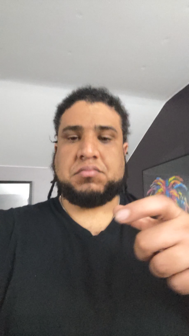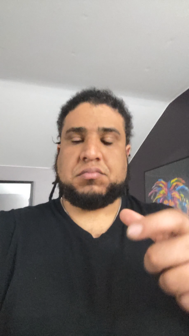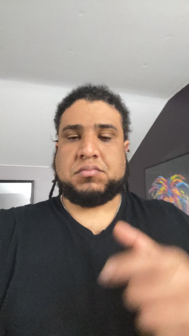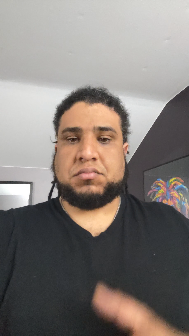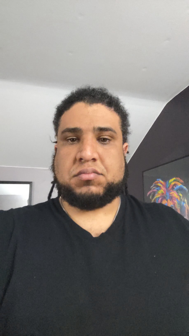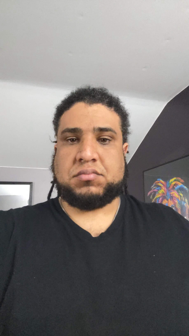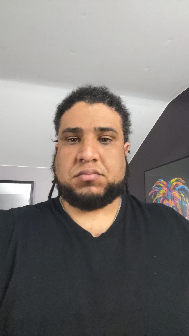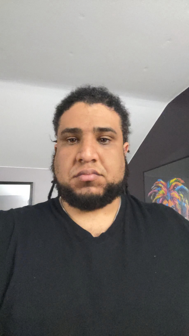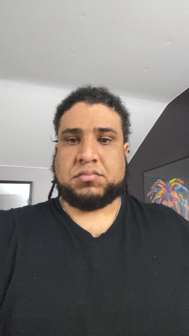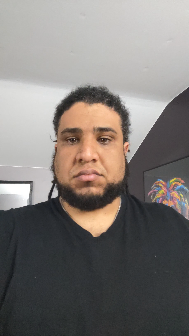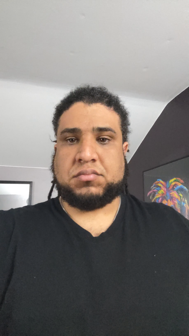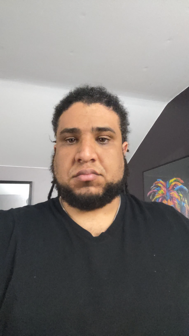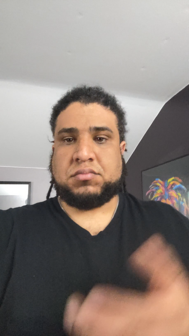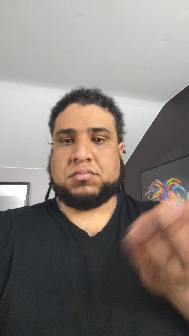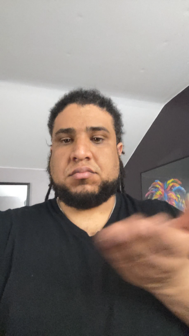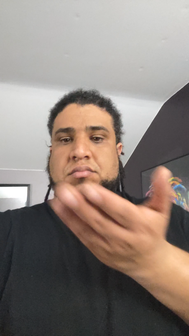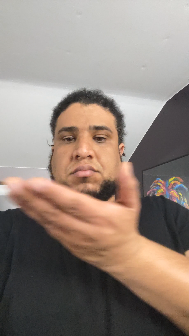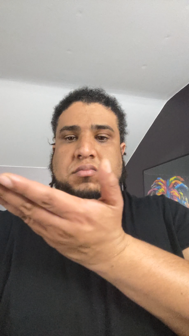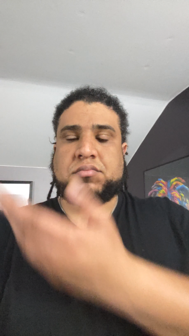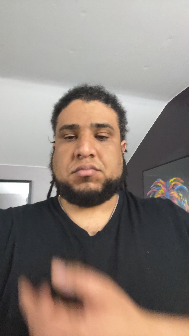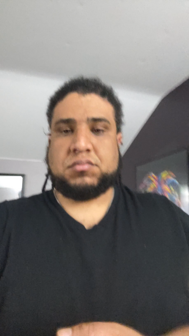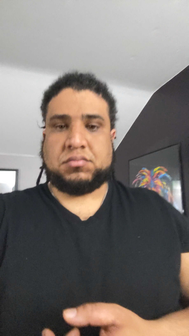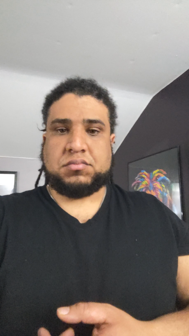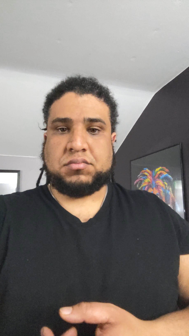carry